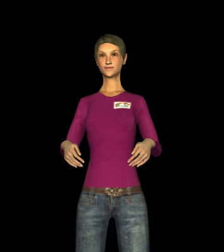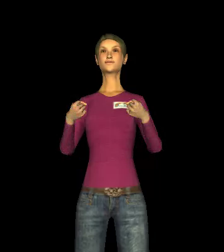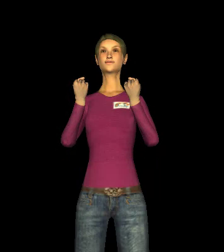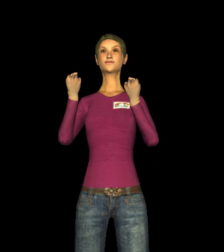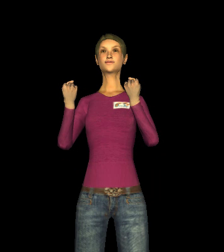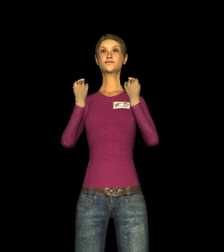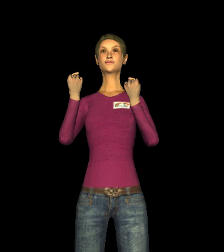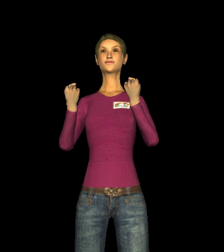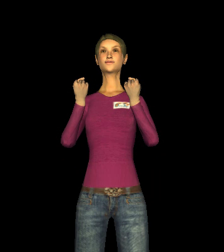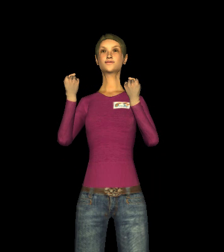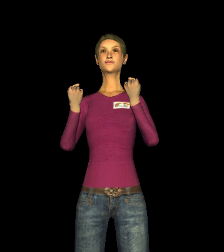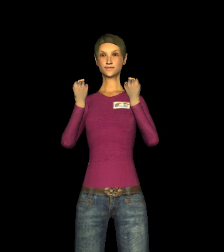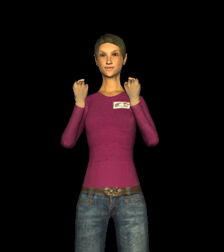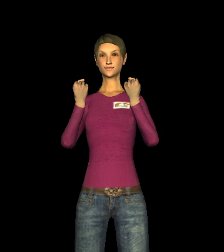ضربة